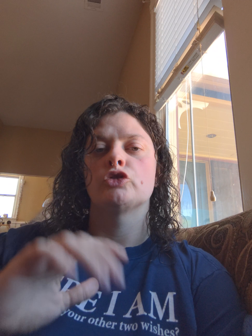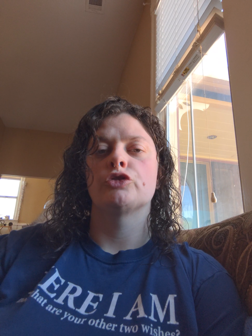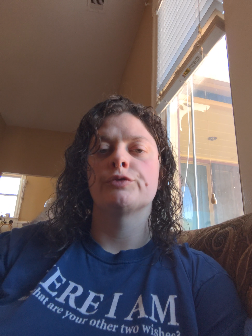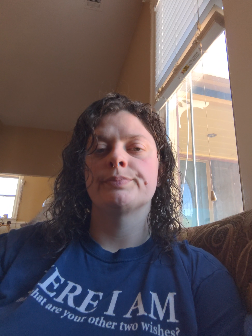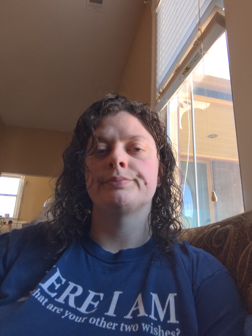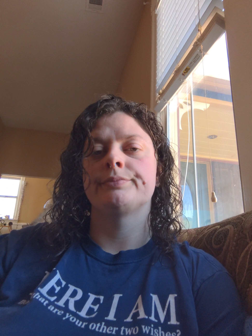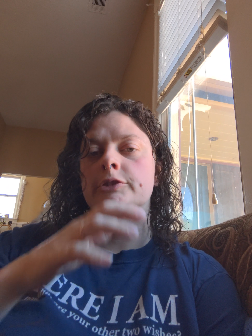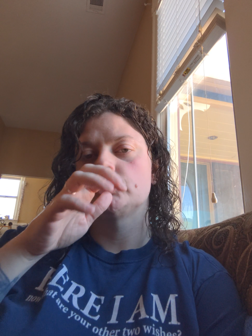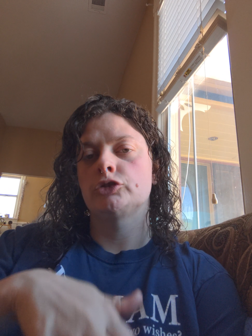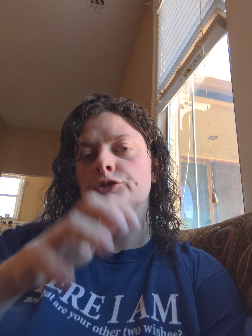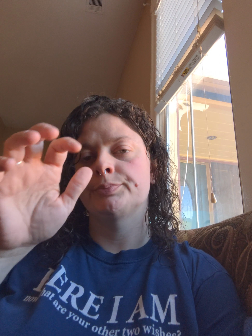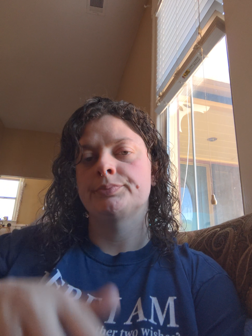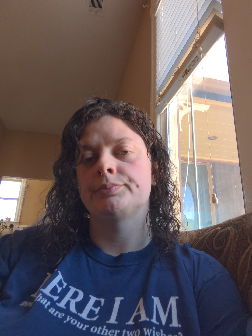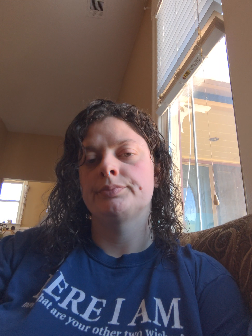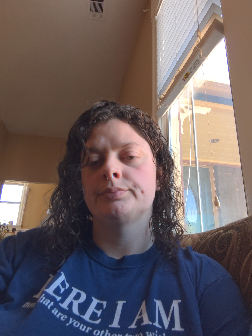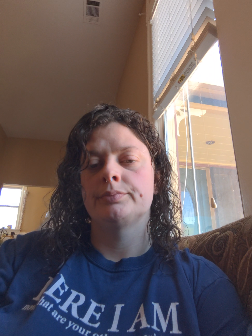alligator